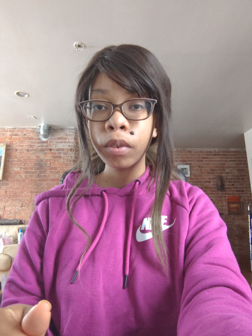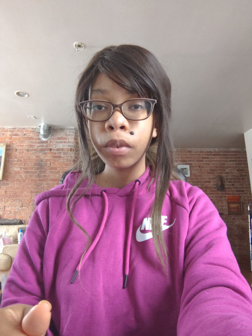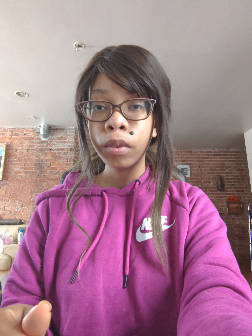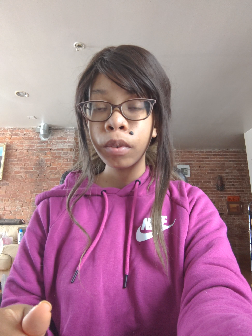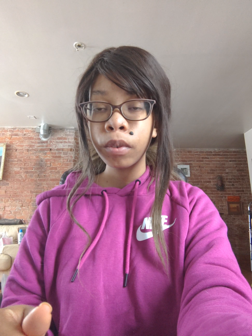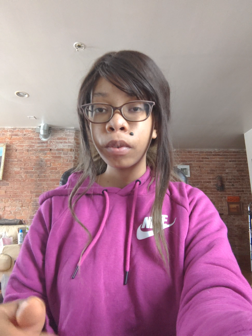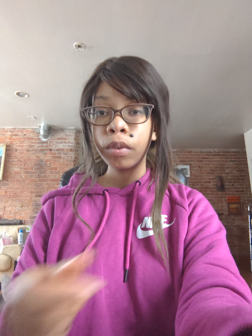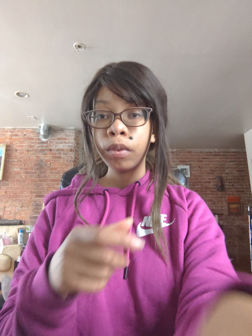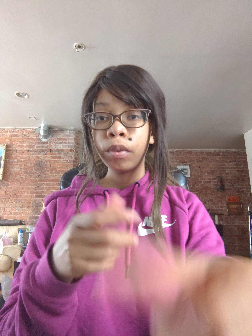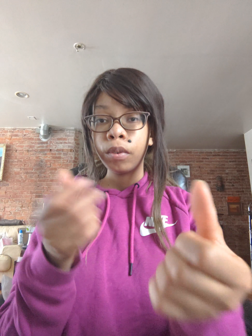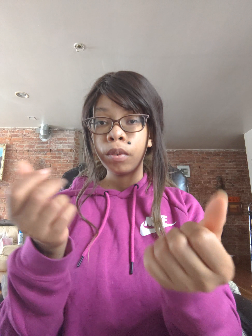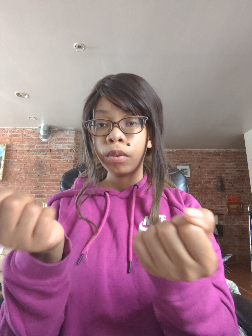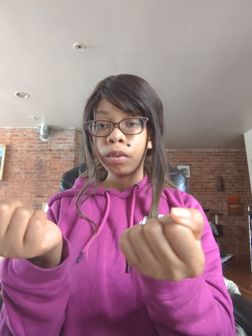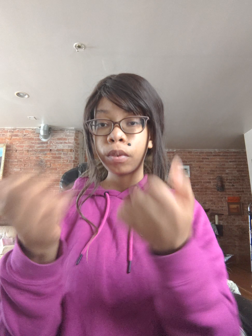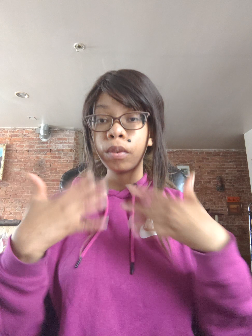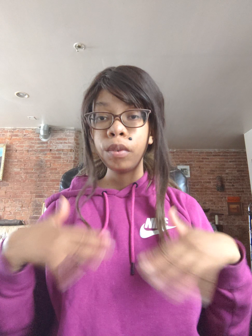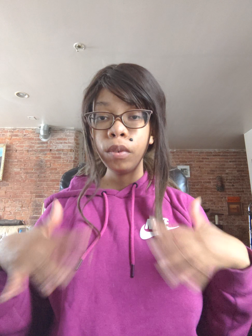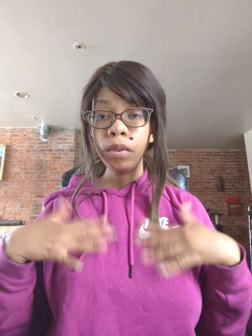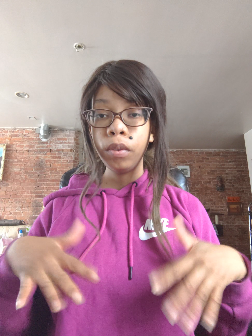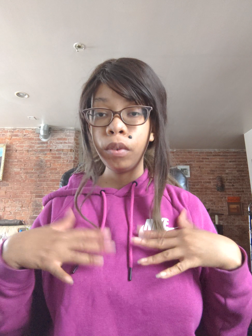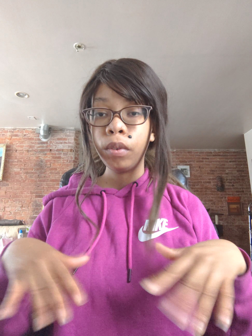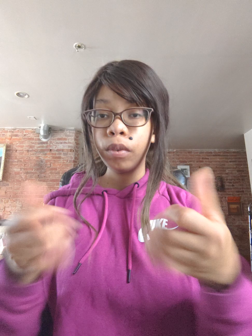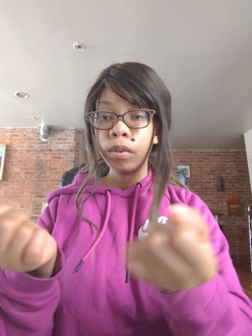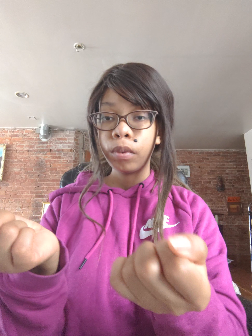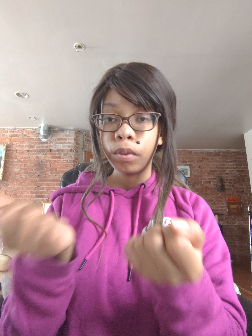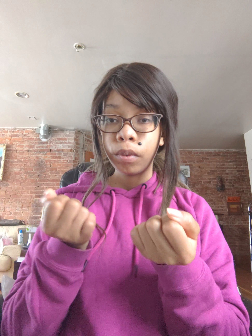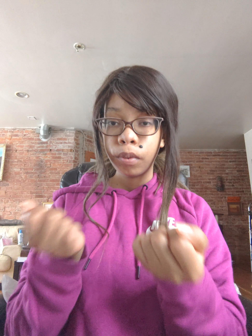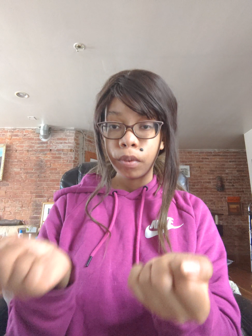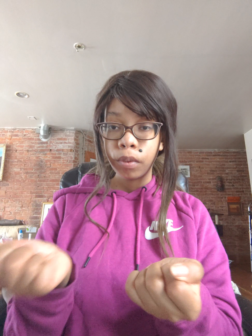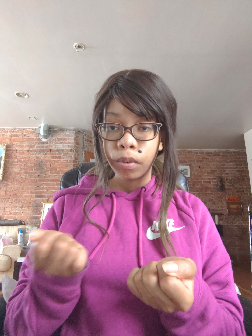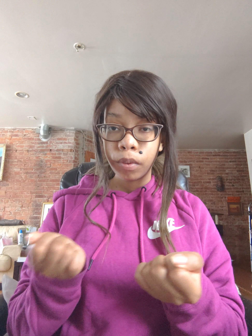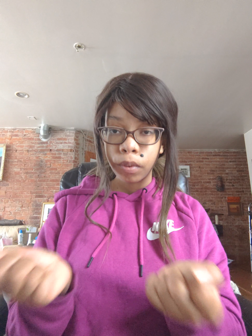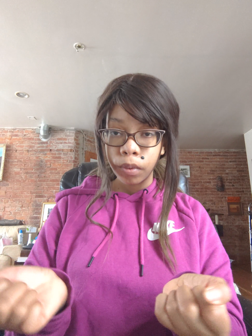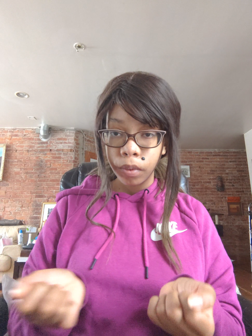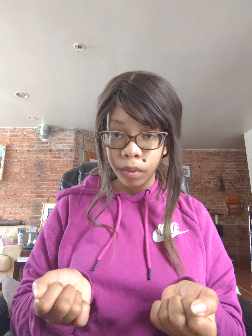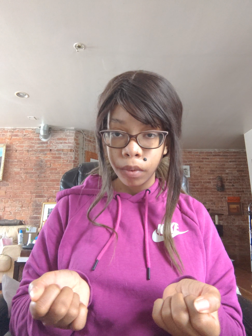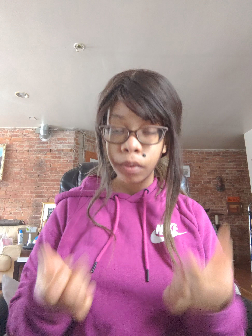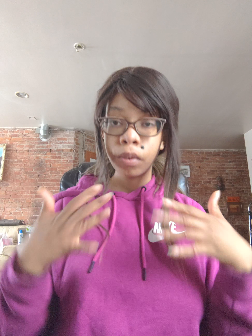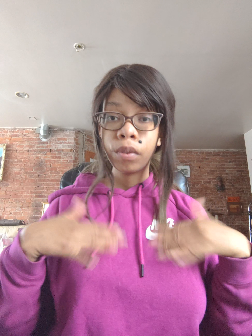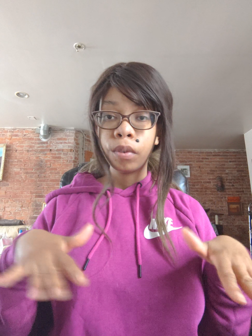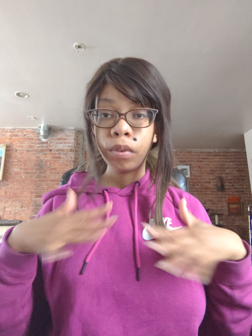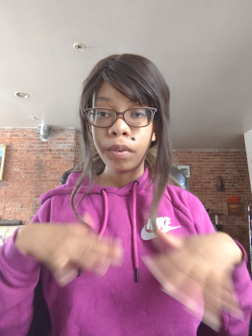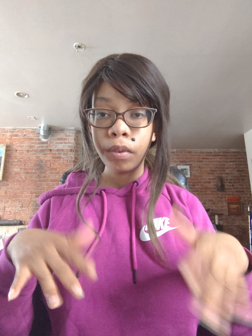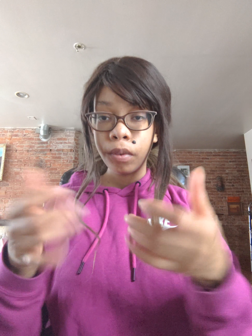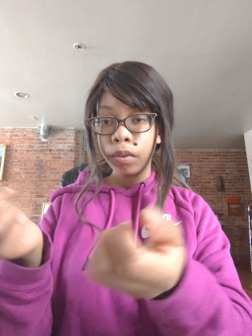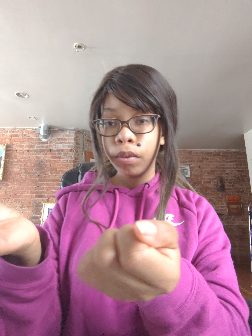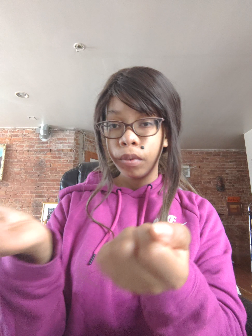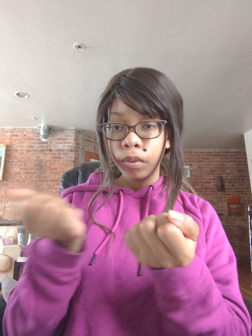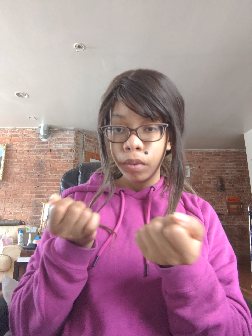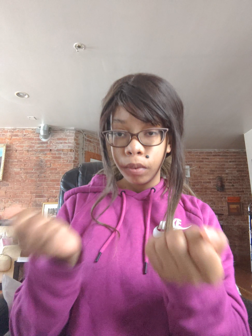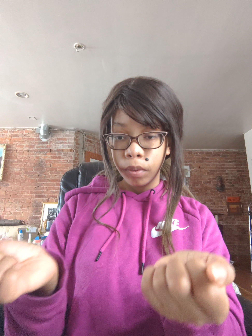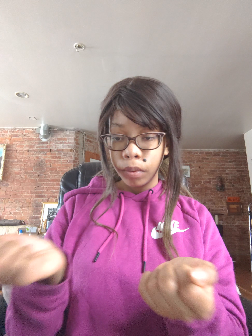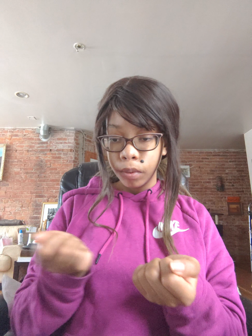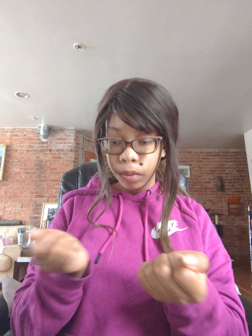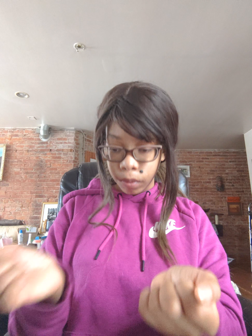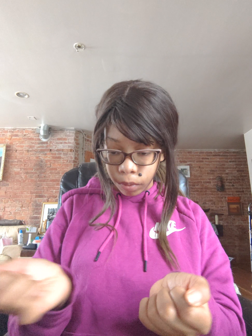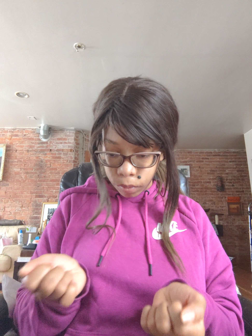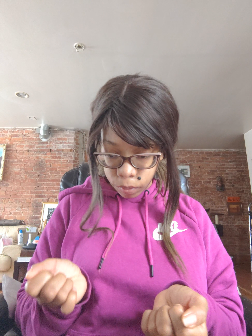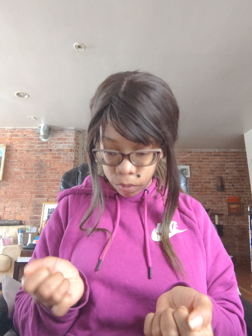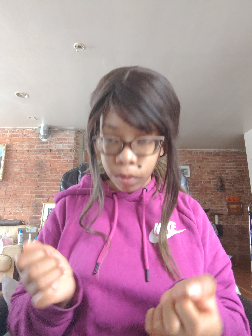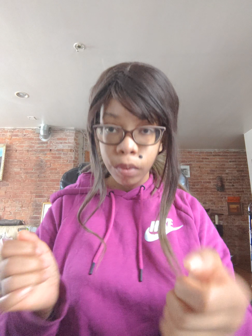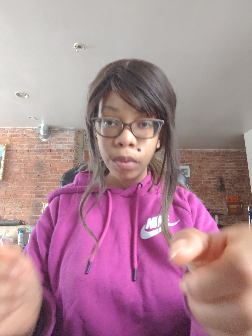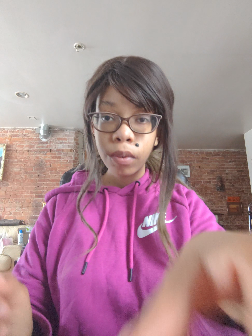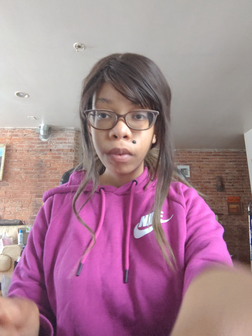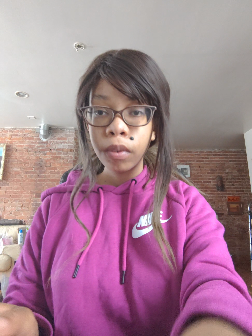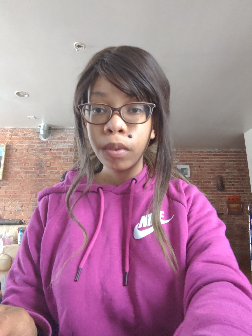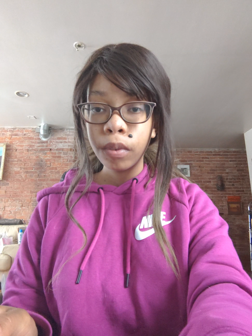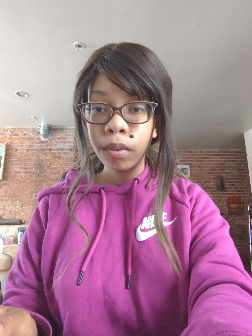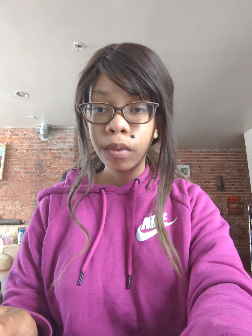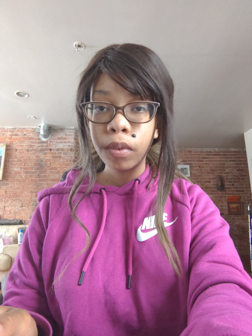drawer